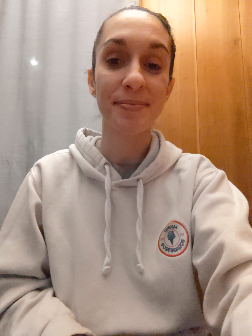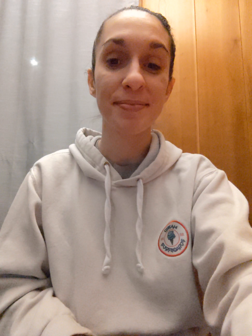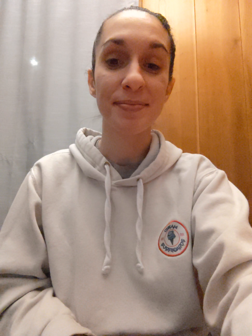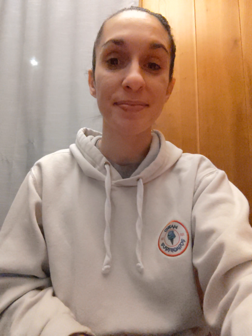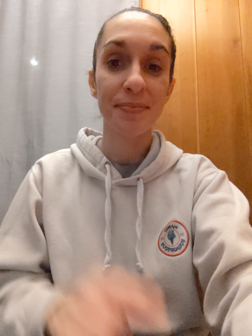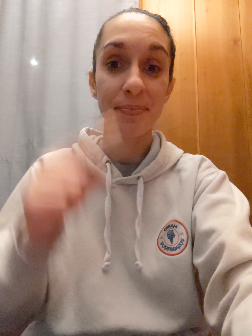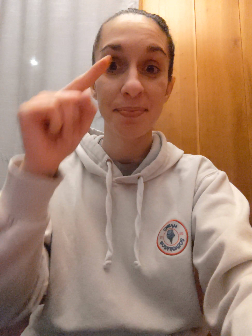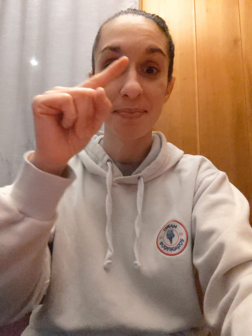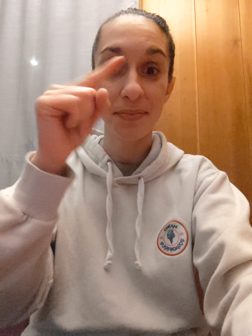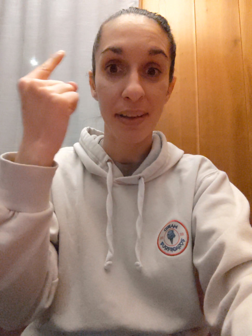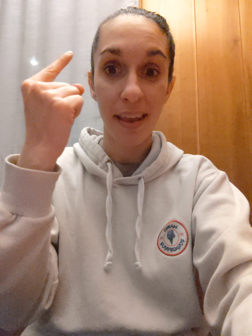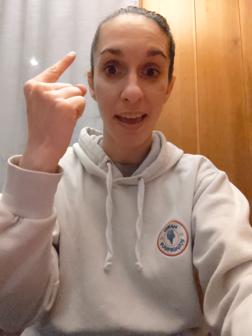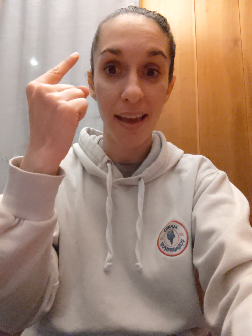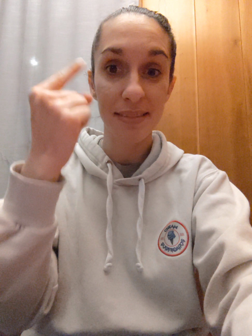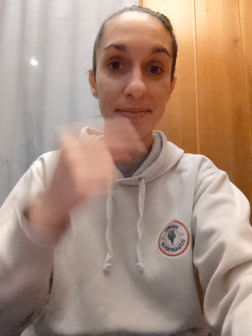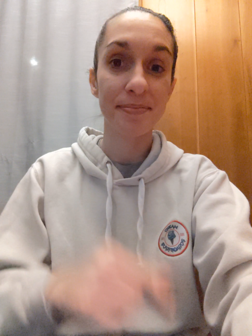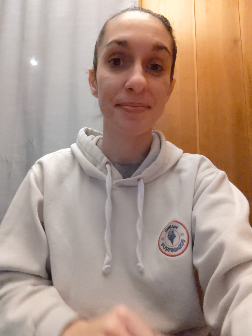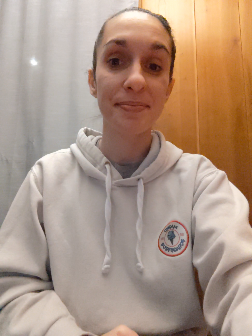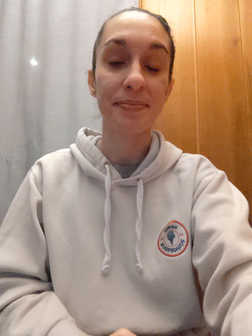black